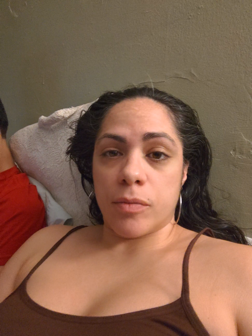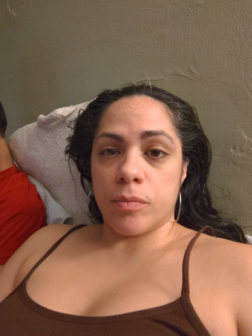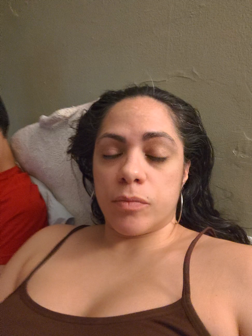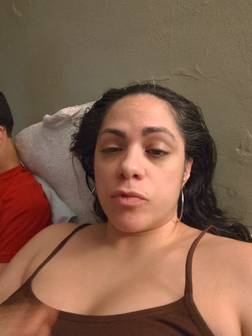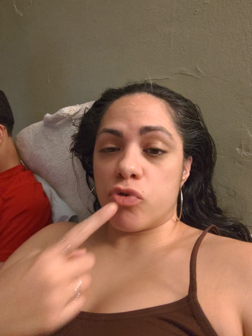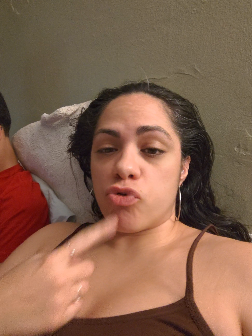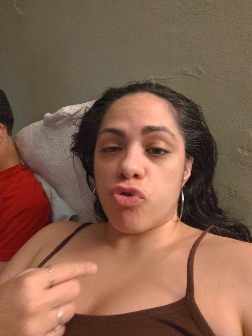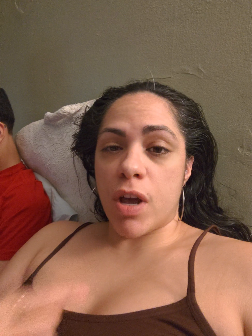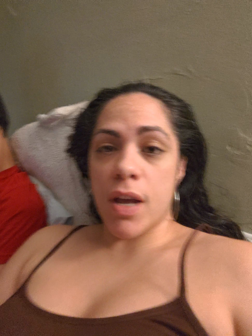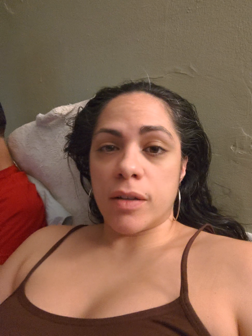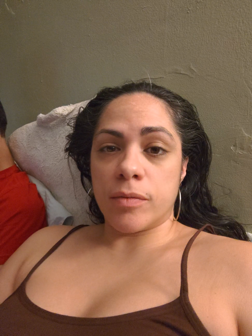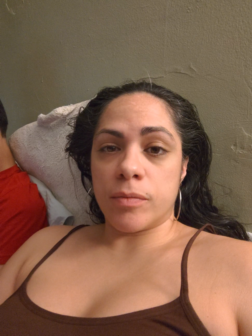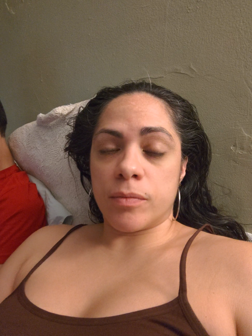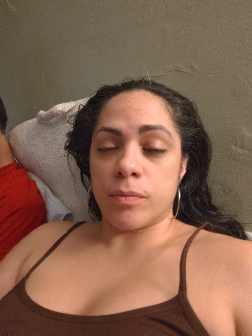red